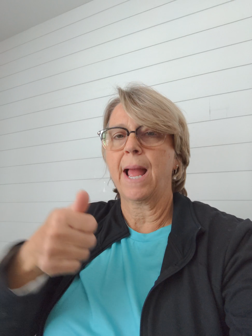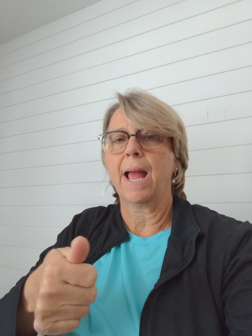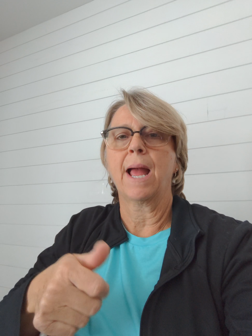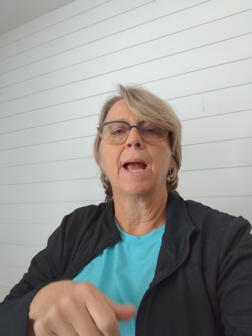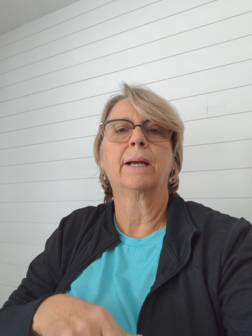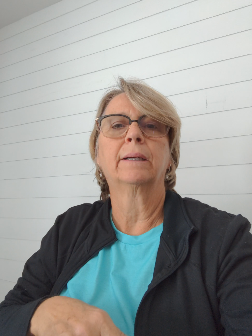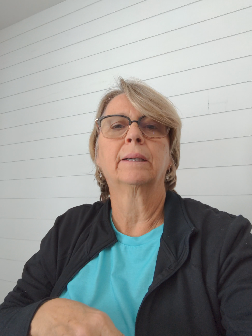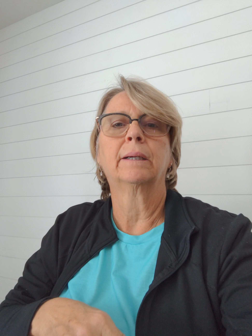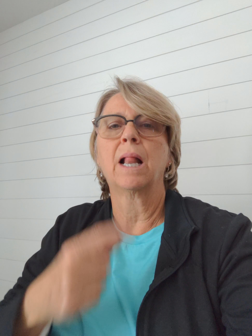beside